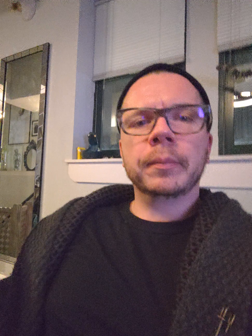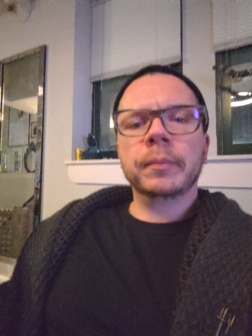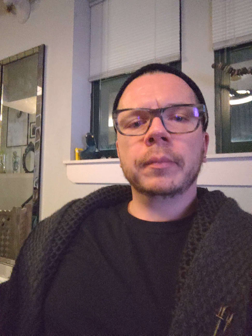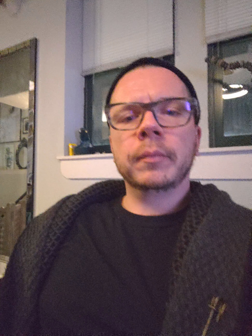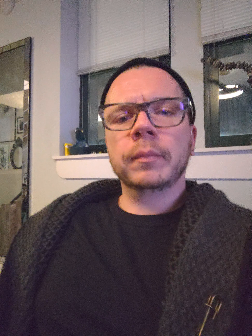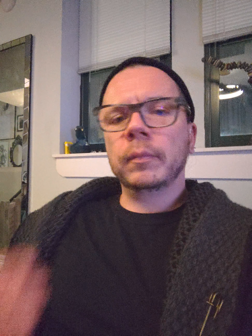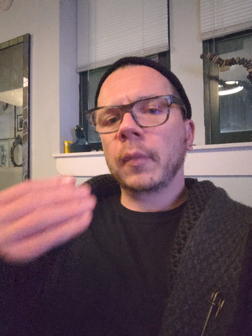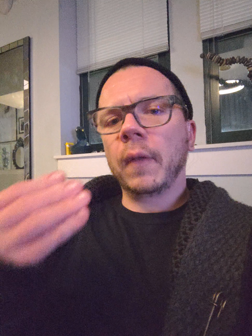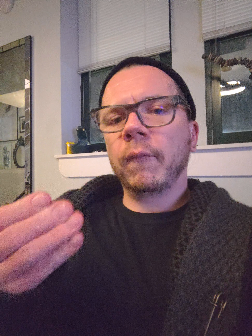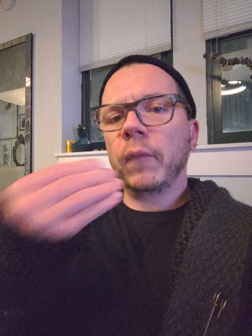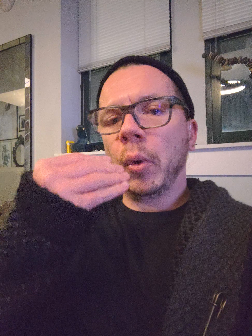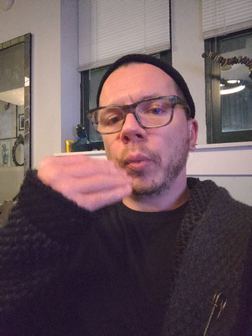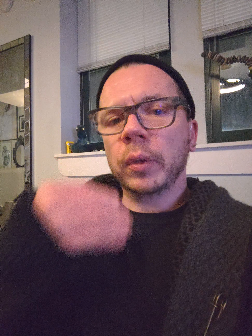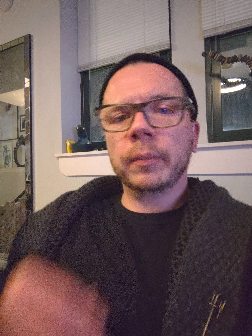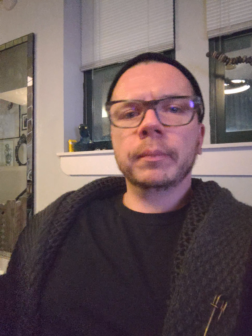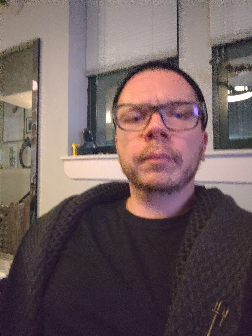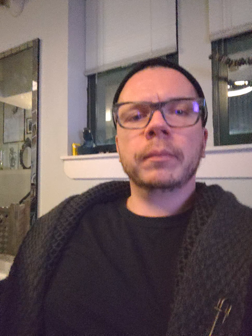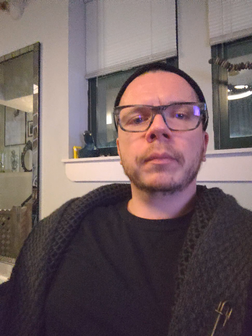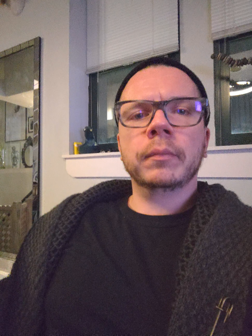food